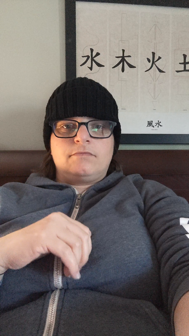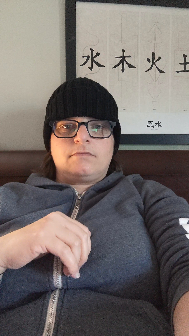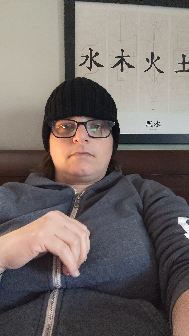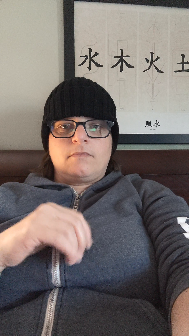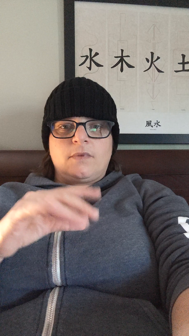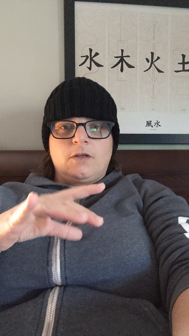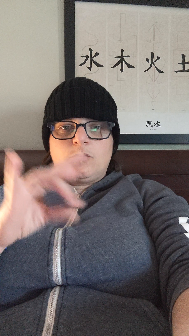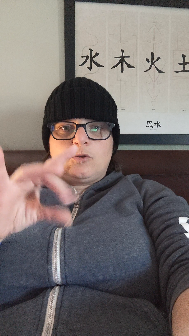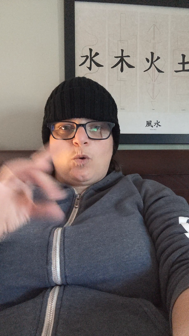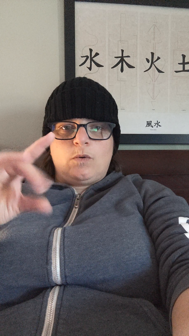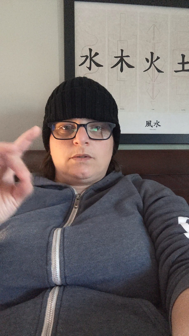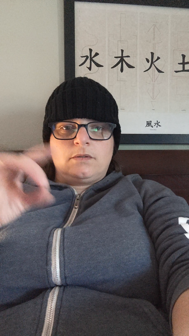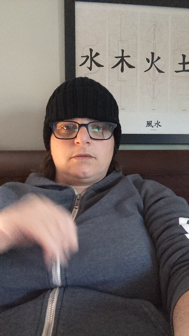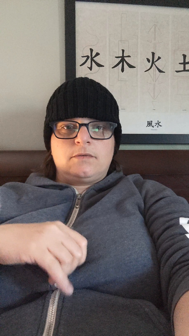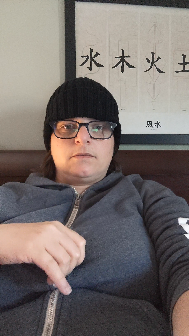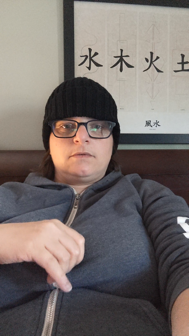choose